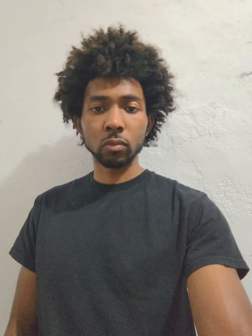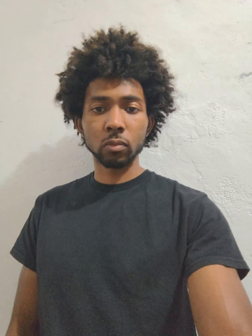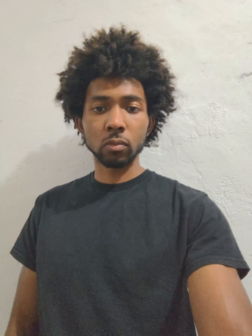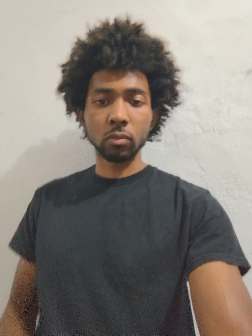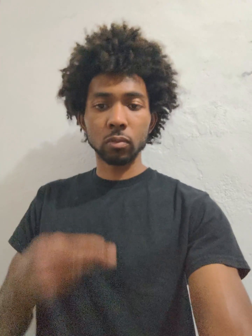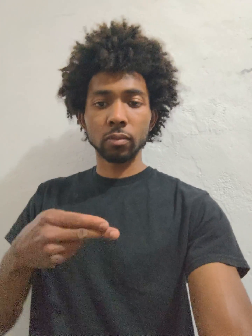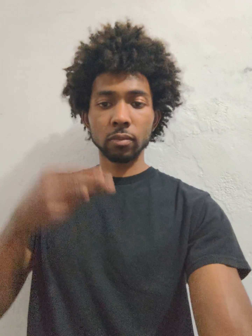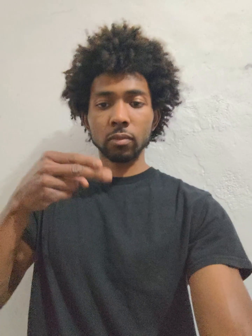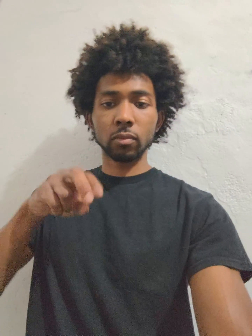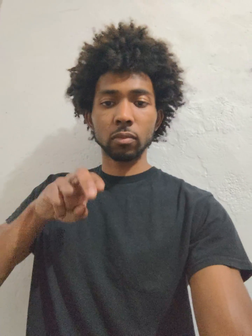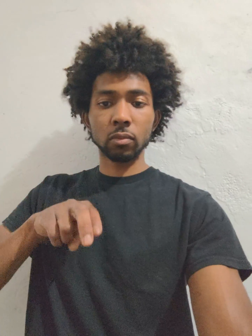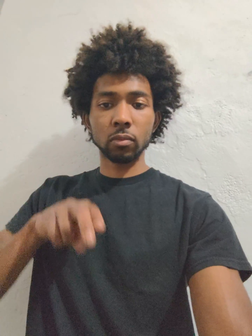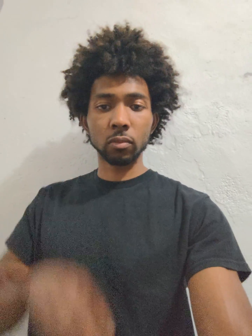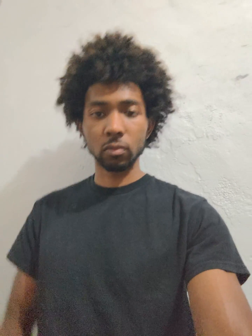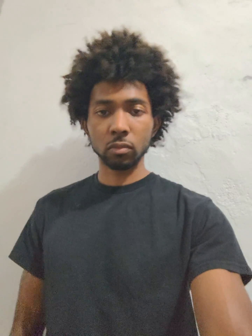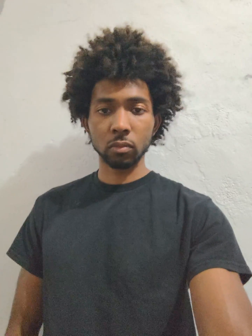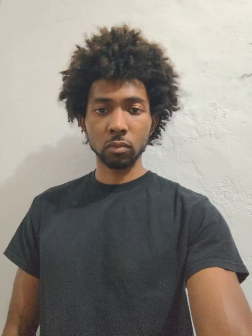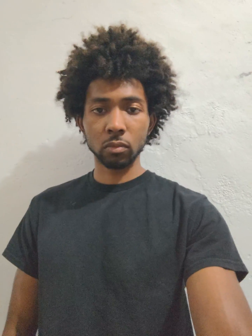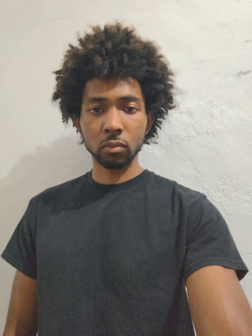high chair